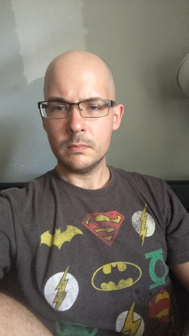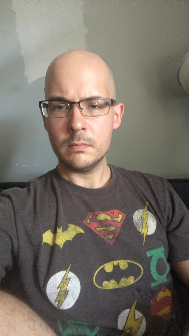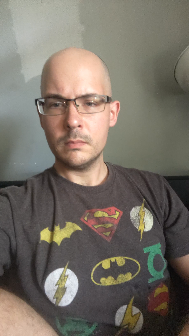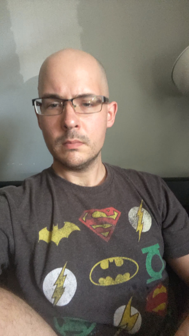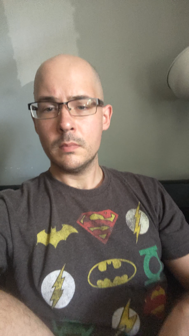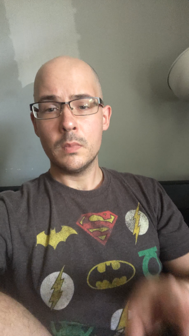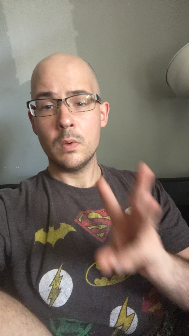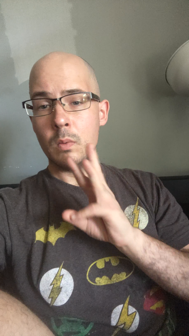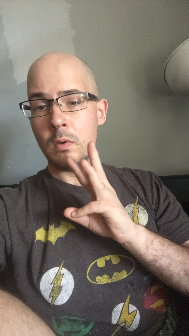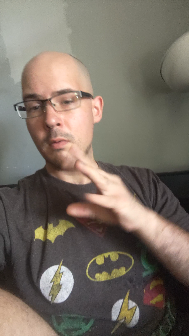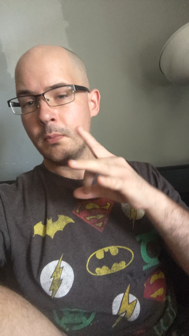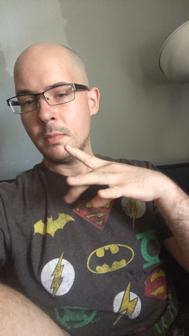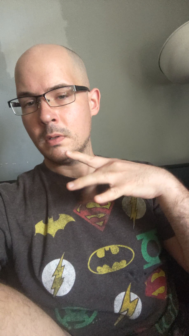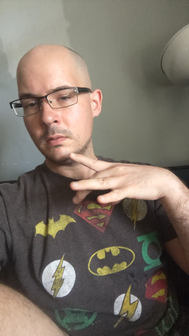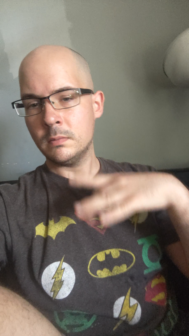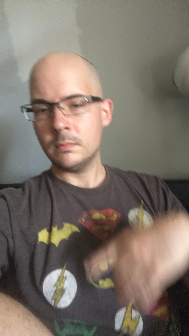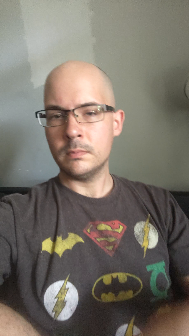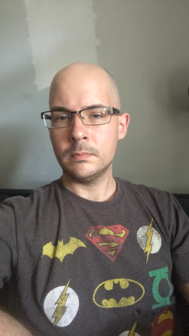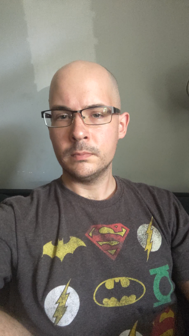melon